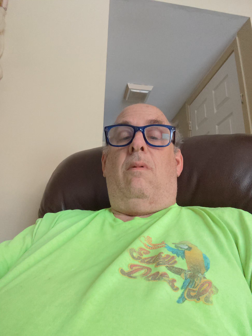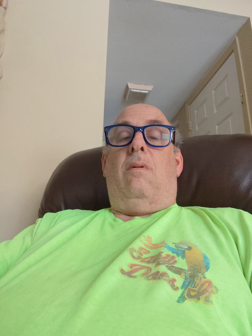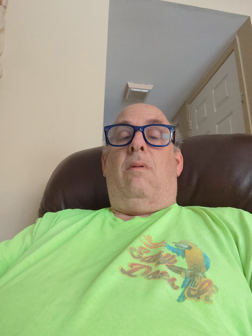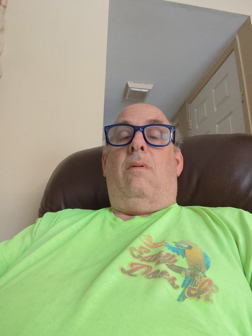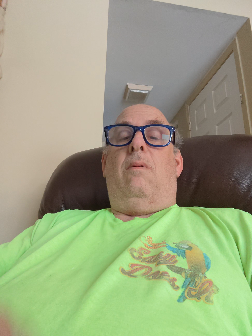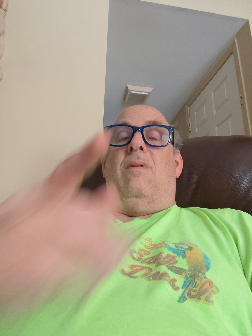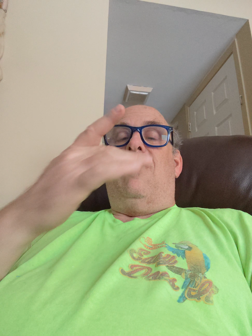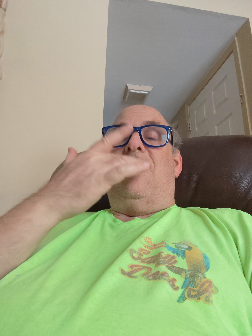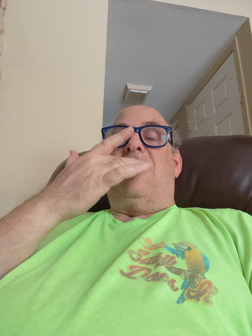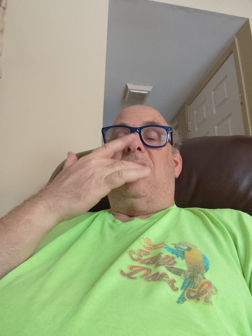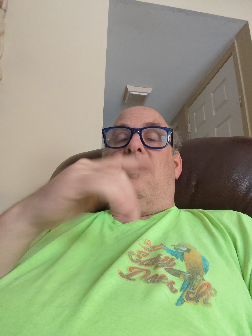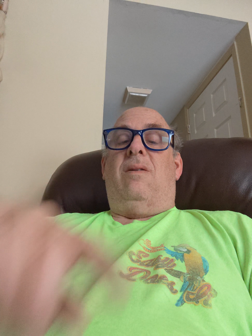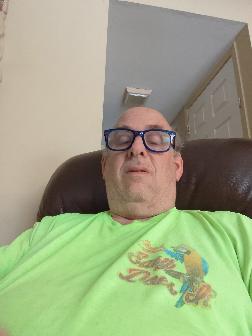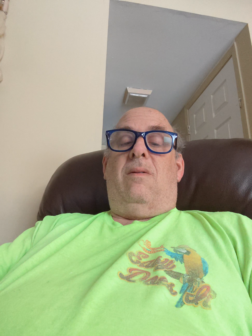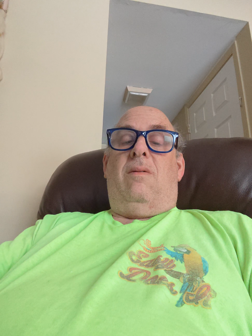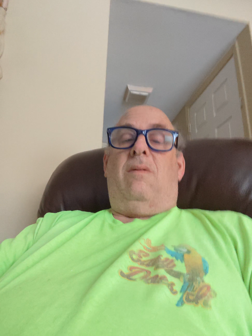taste